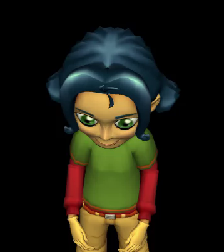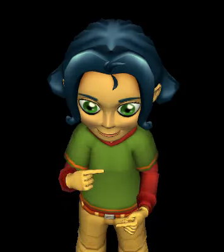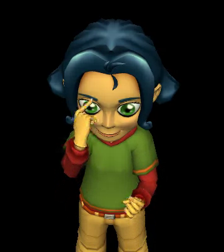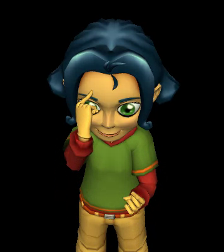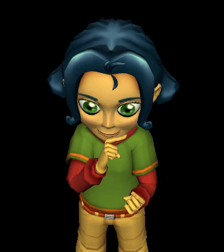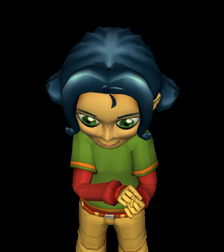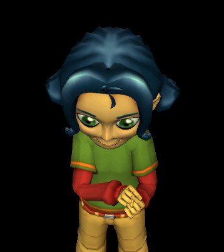موضوع